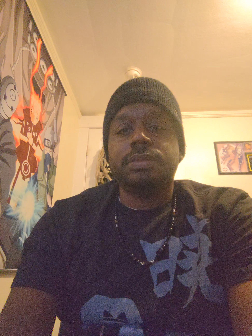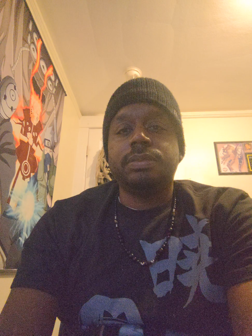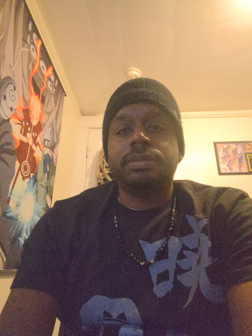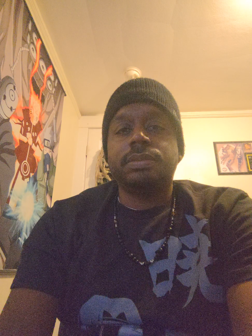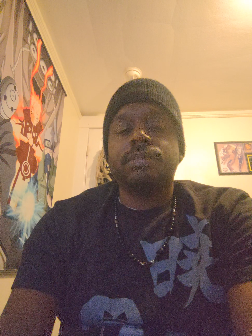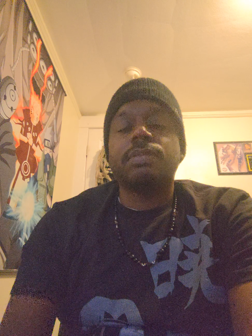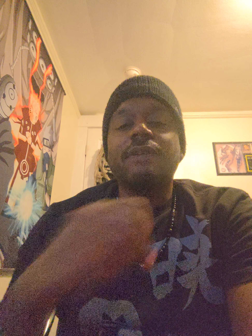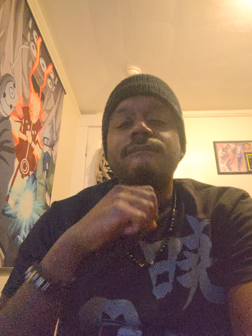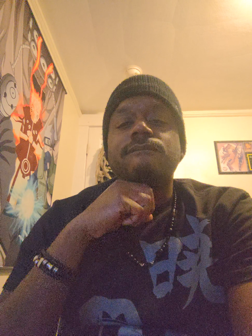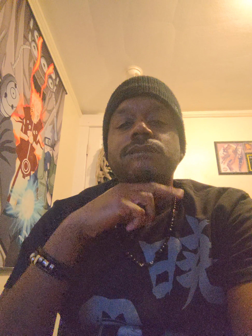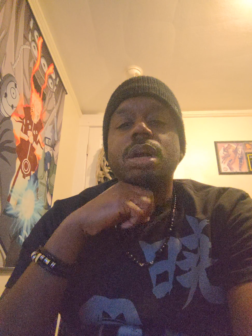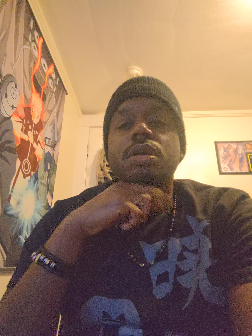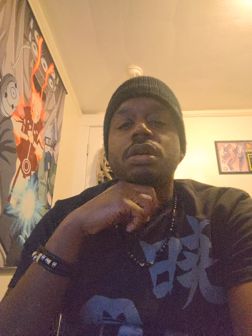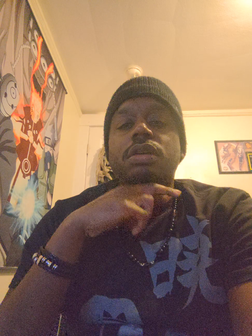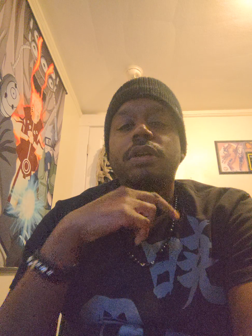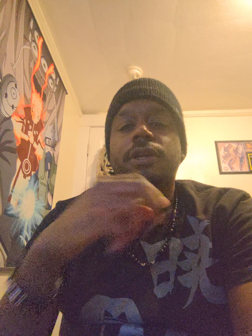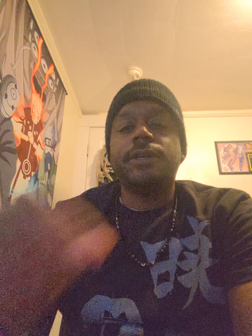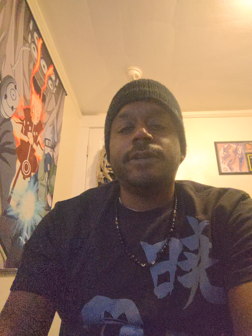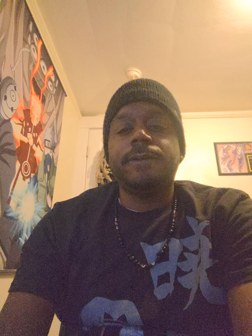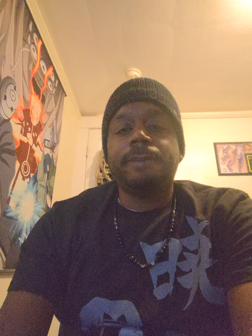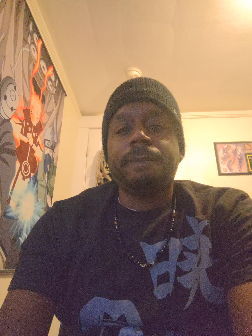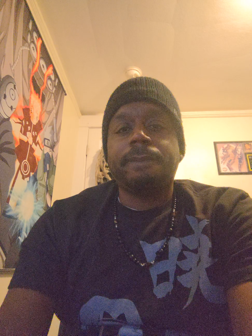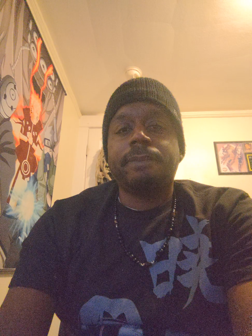frog